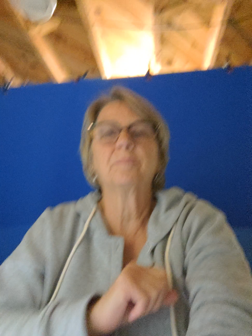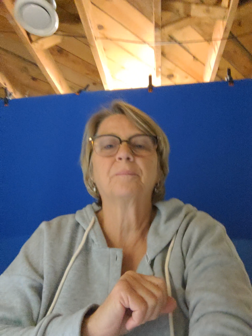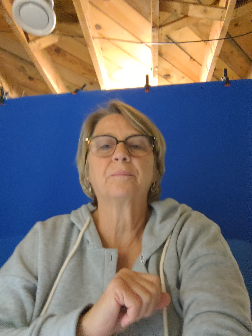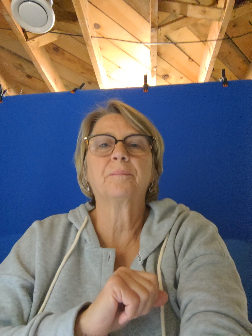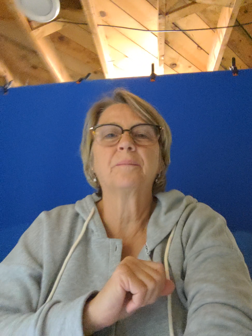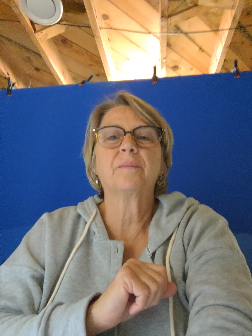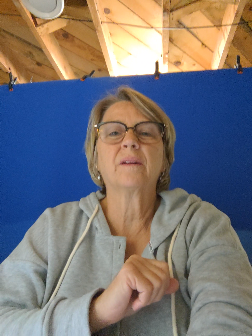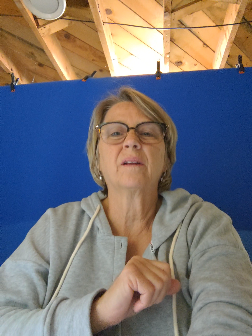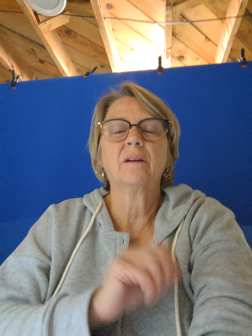ice cream